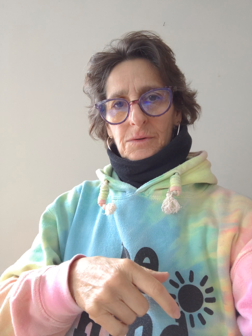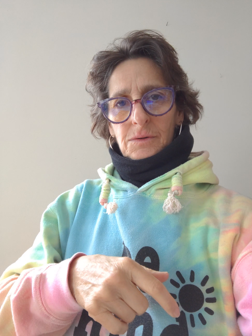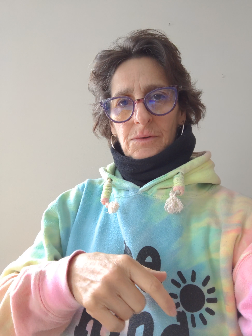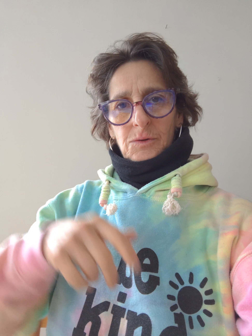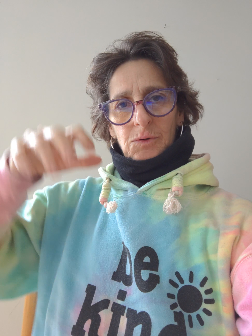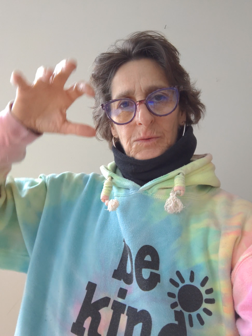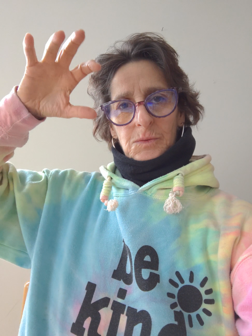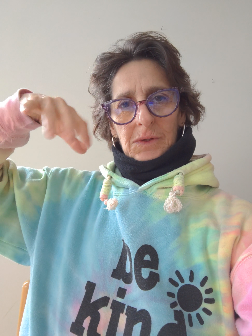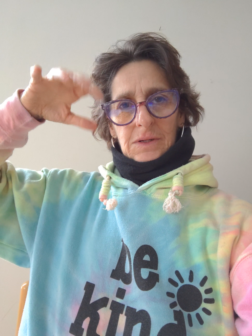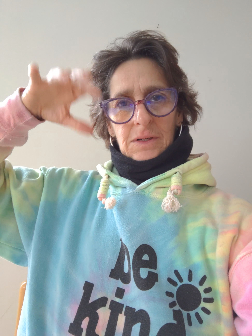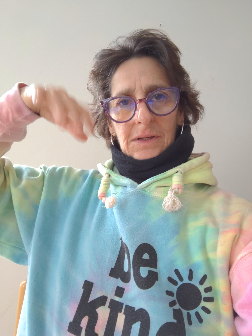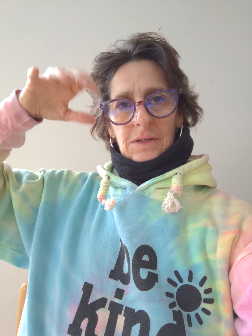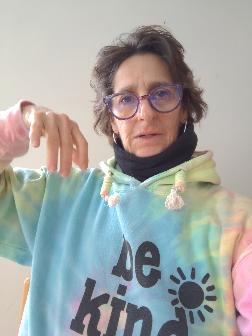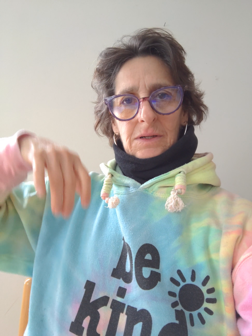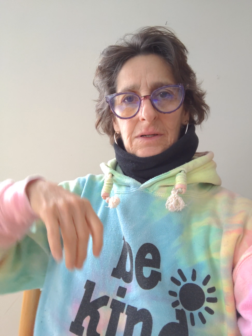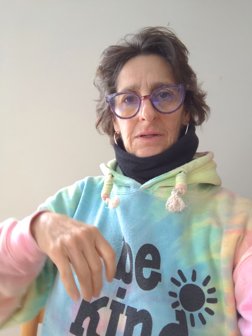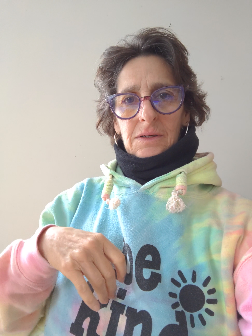rain